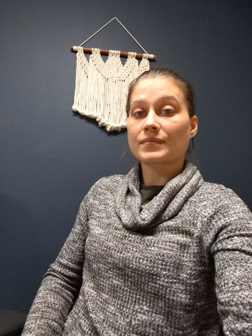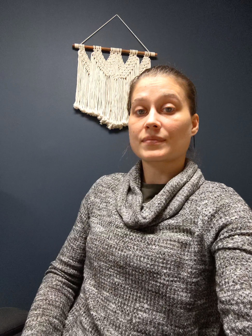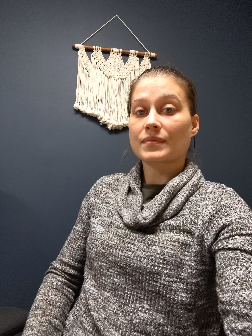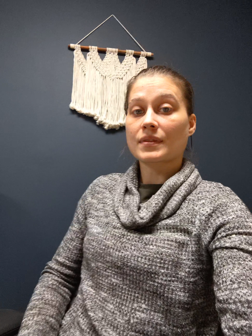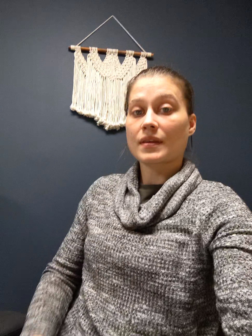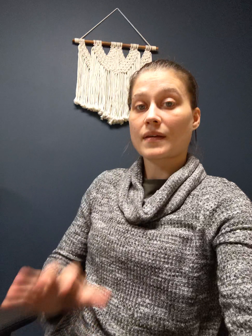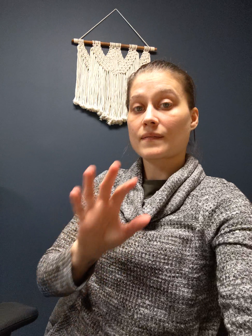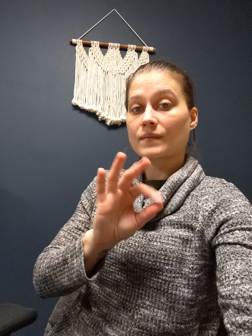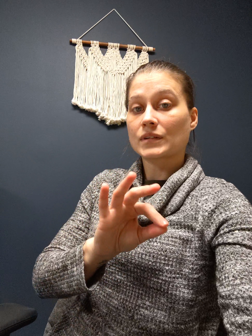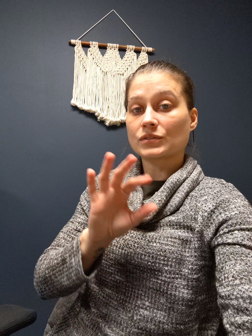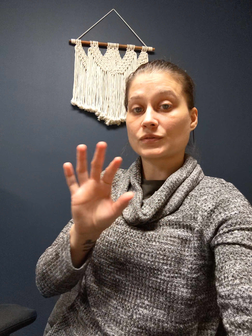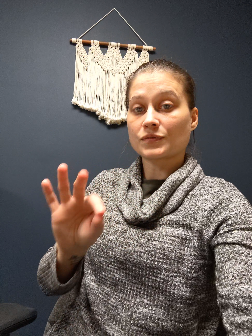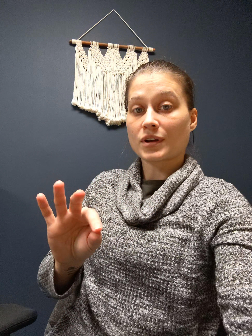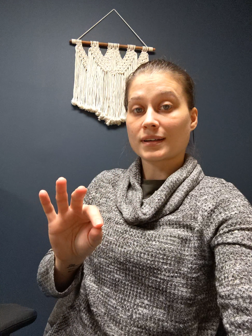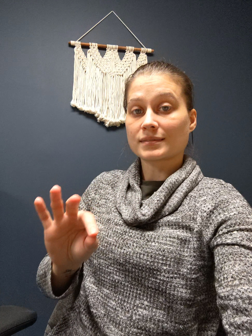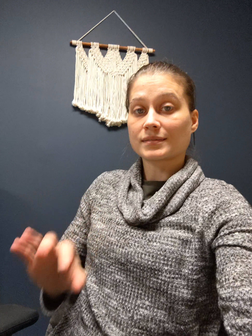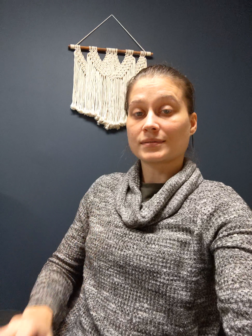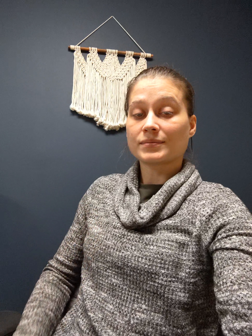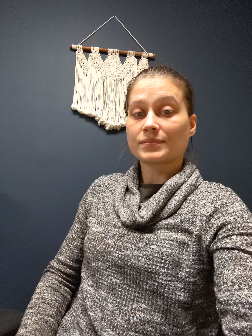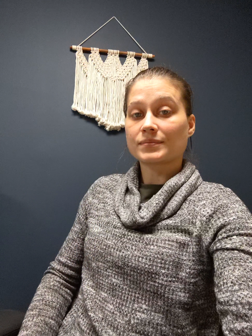french fries